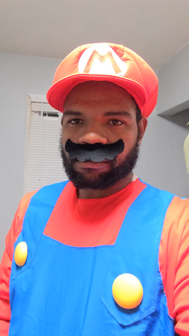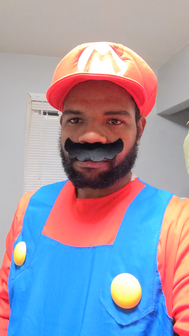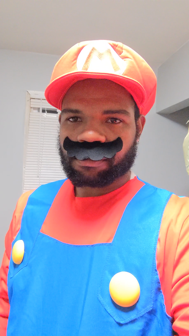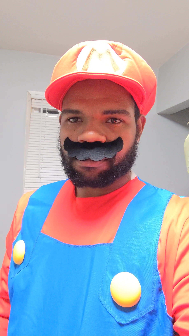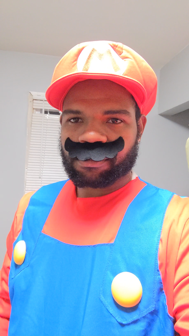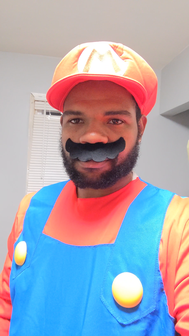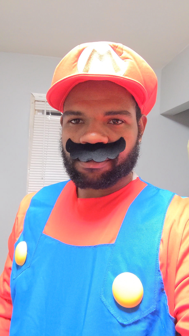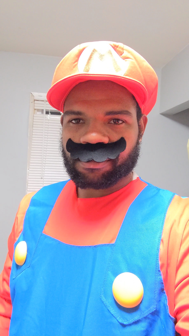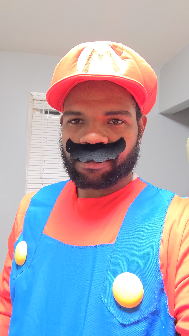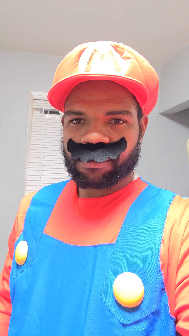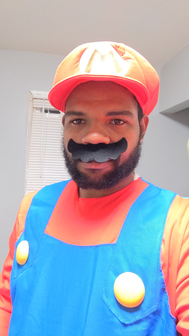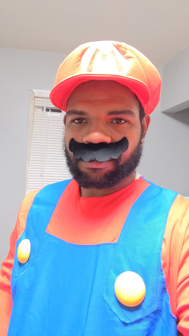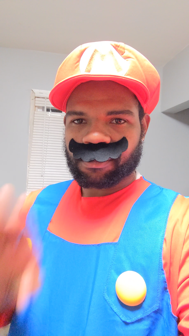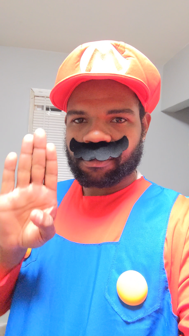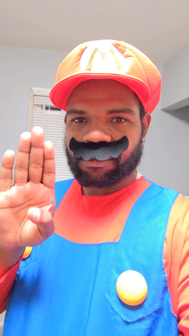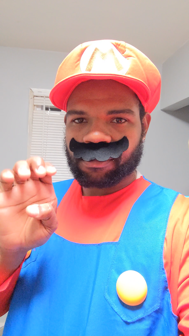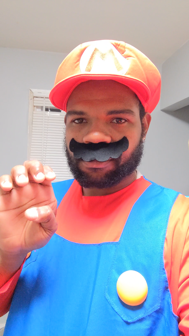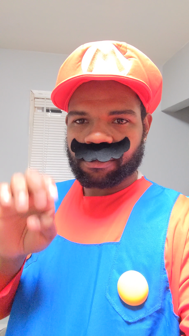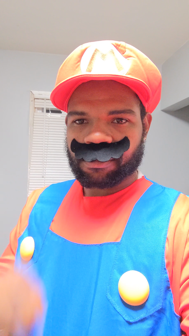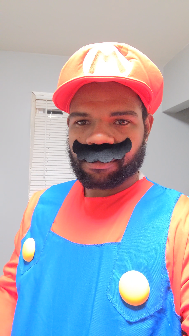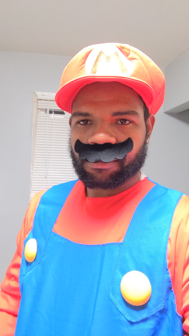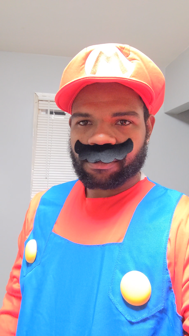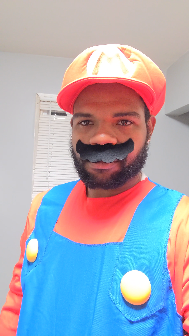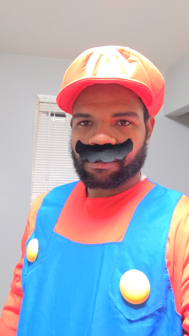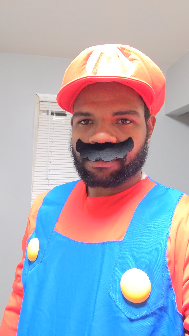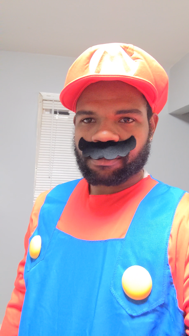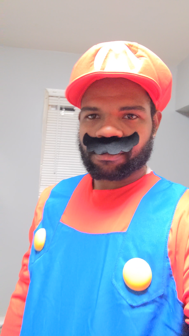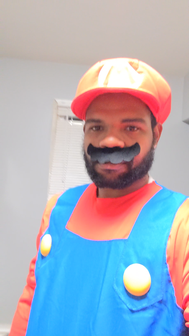be